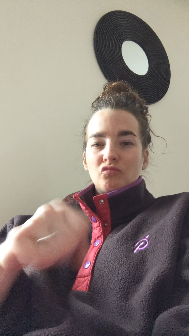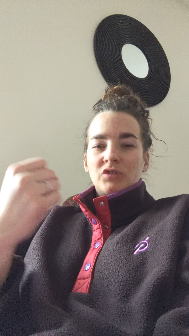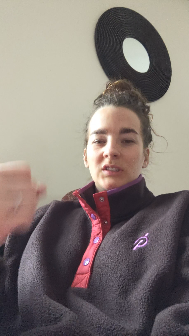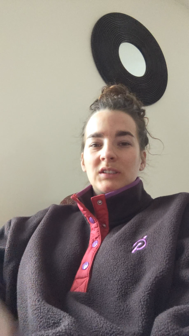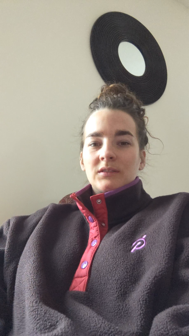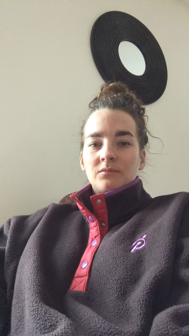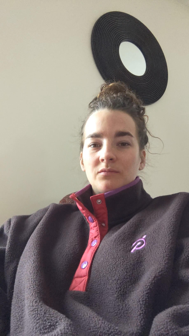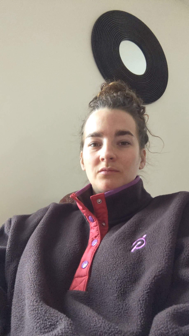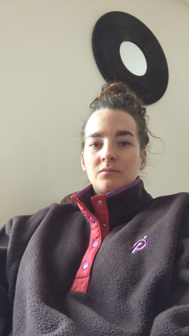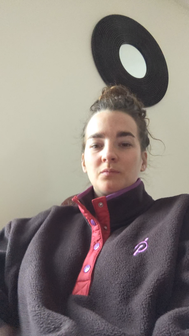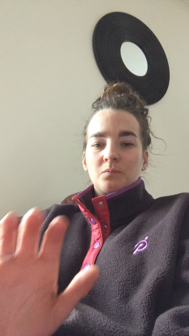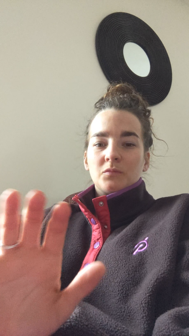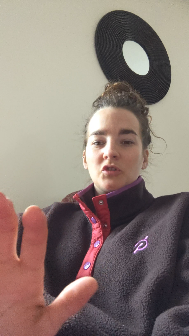push